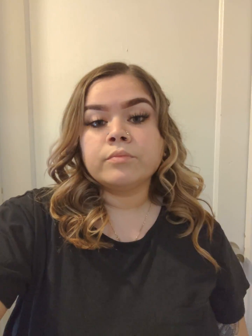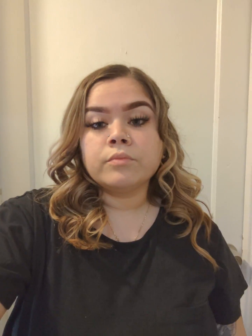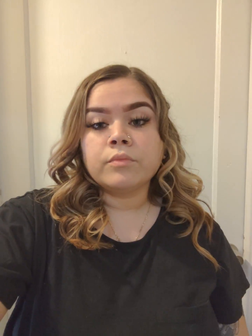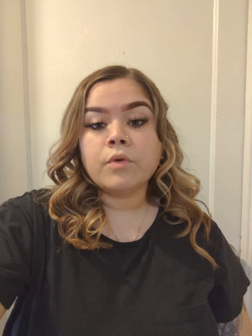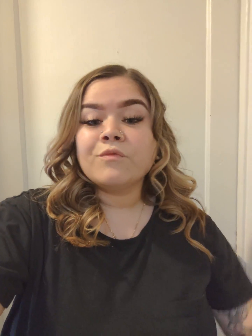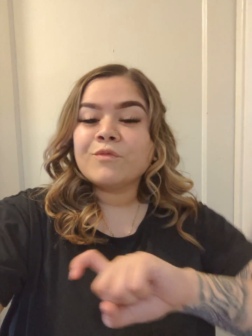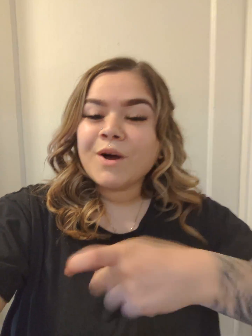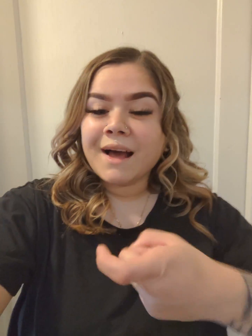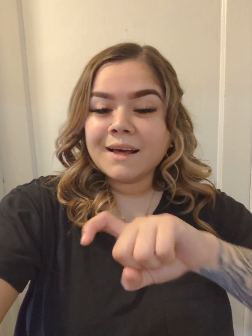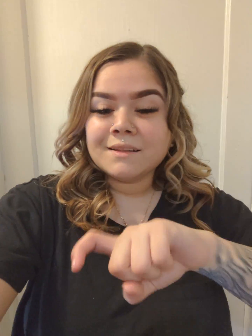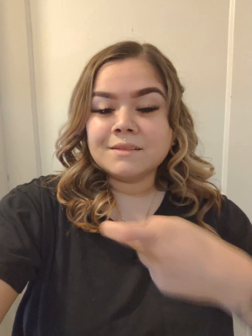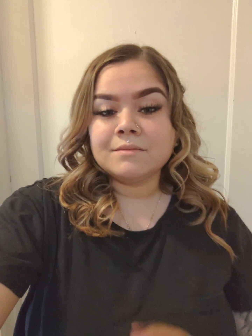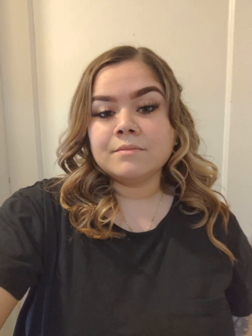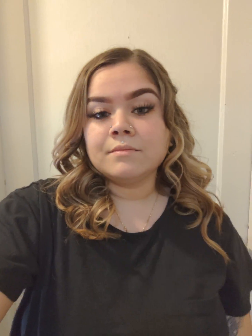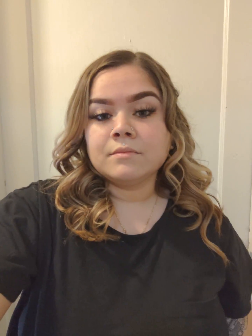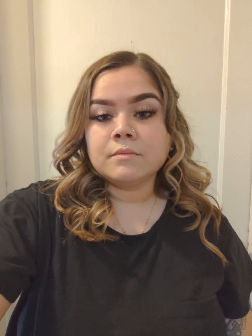friend